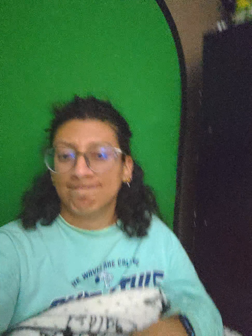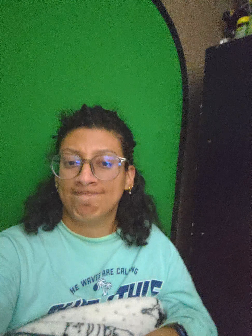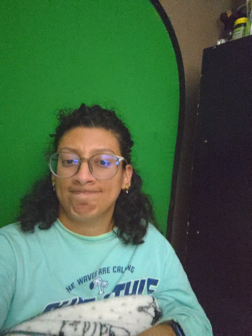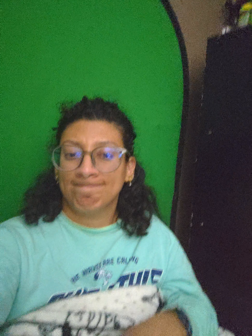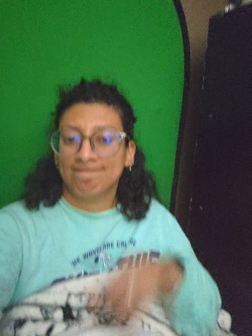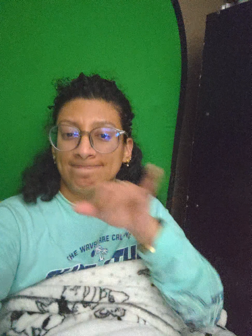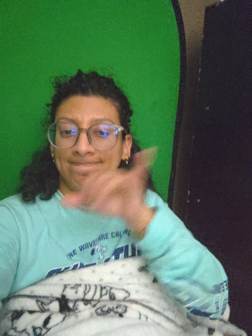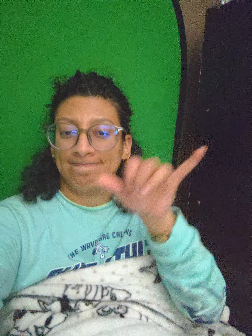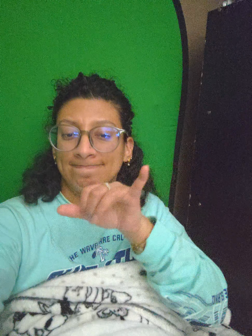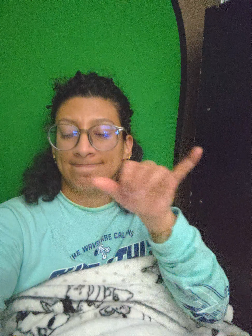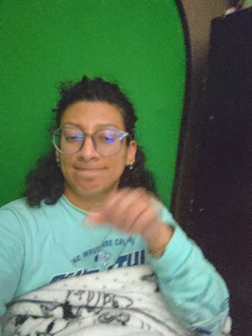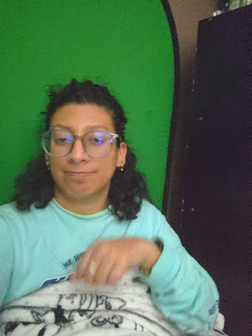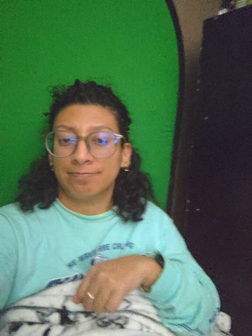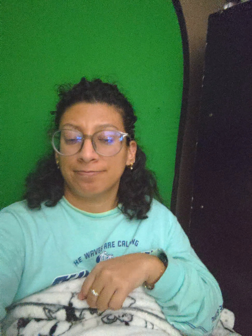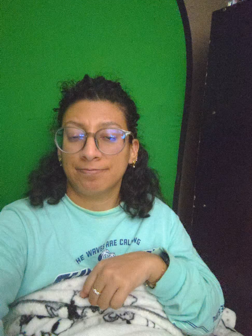same